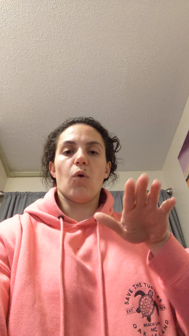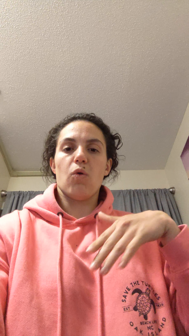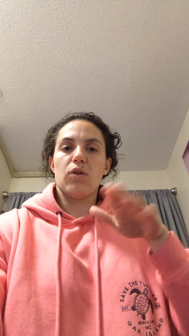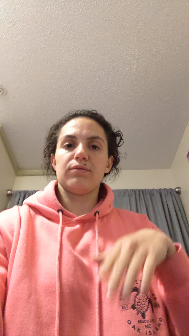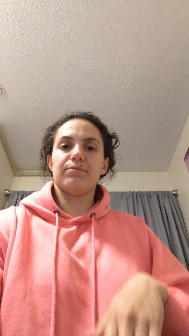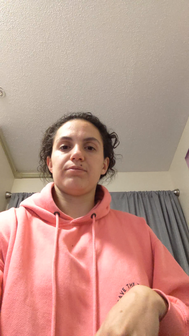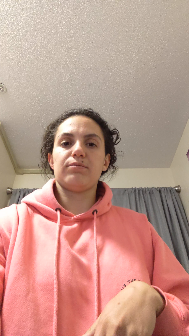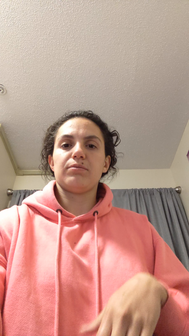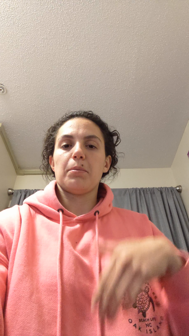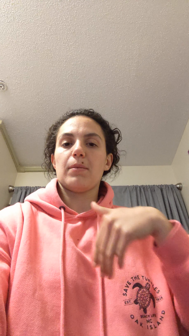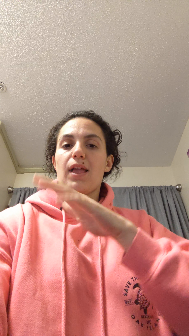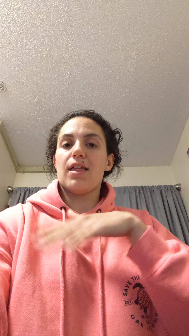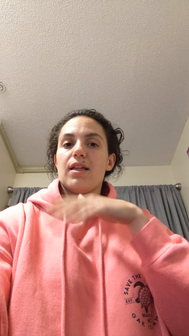paint